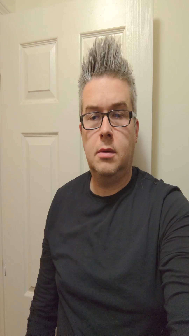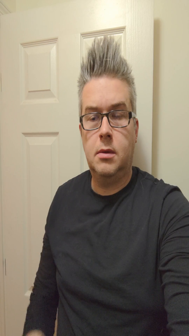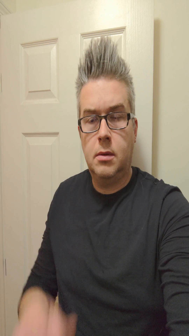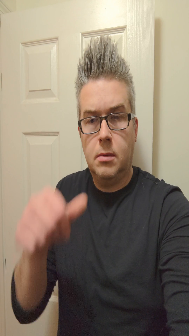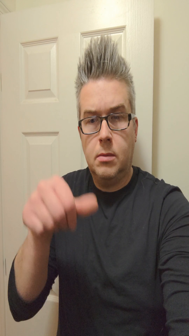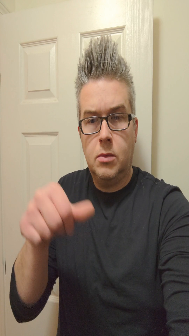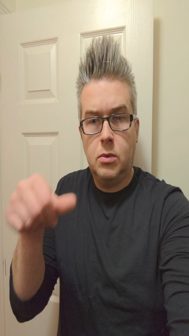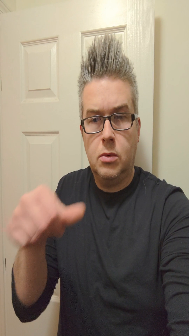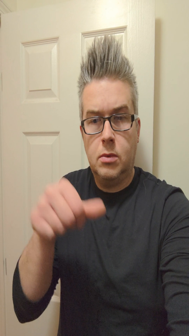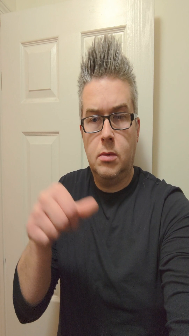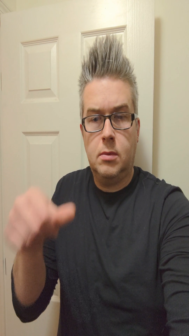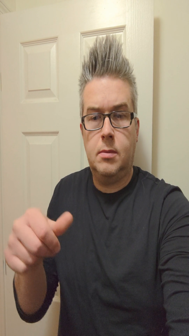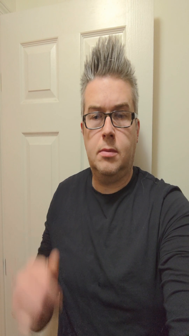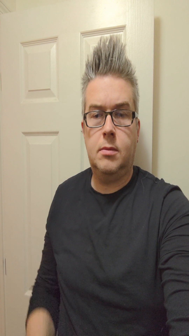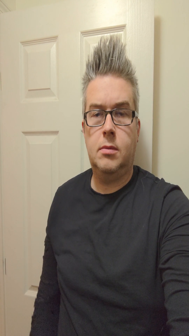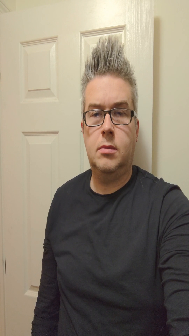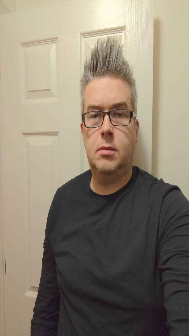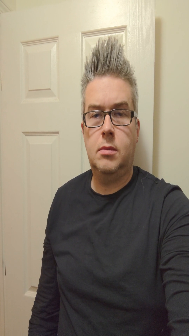puzzle